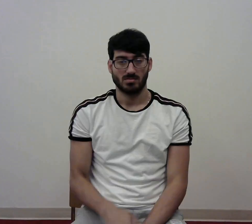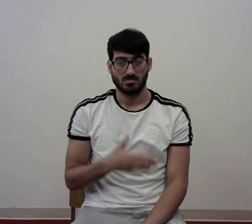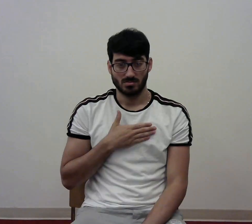mən